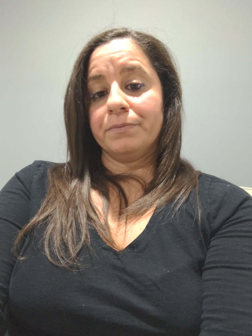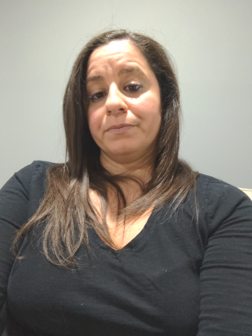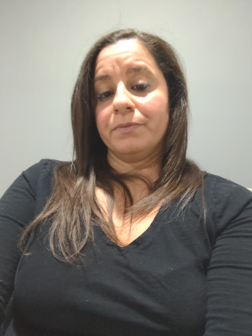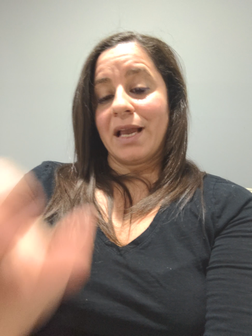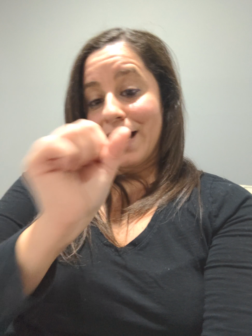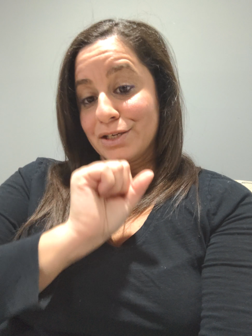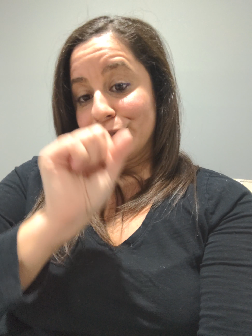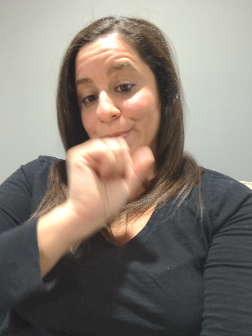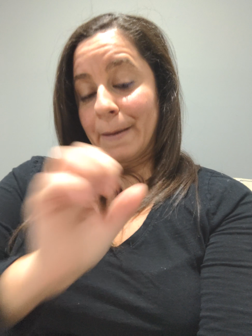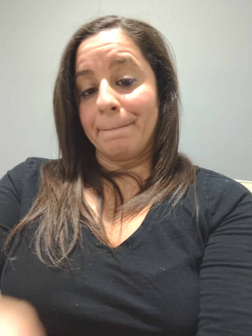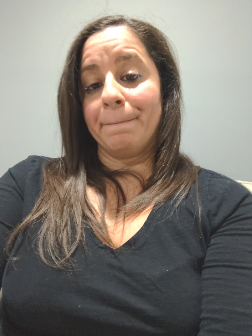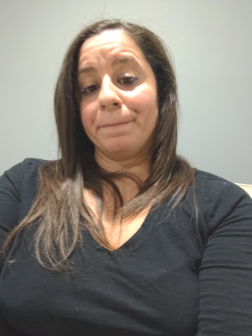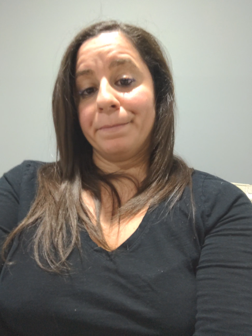ice cream